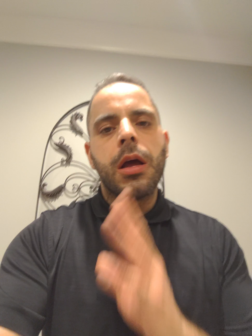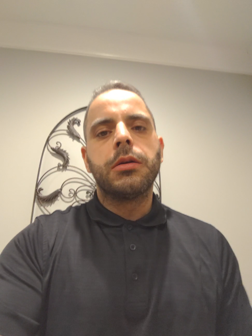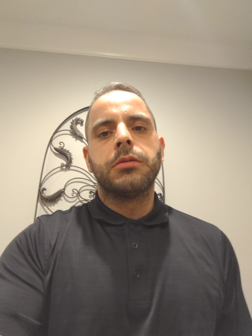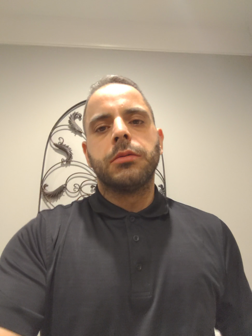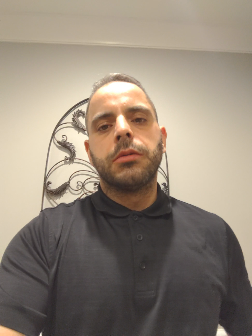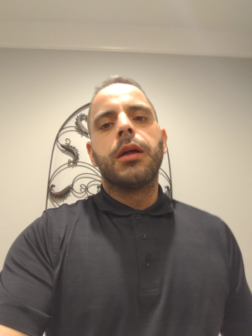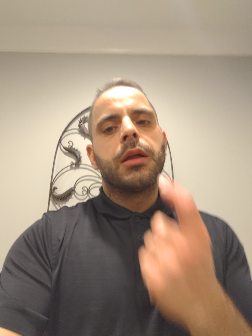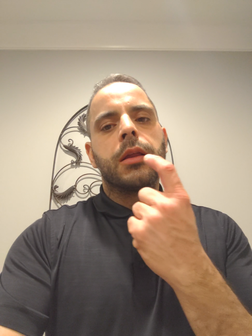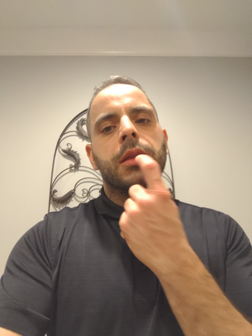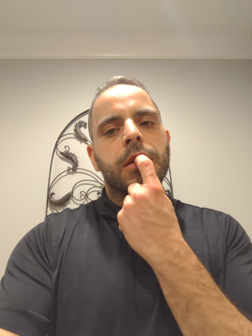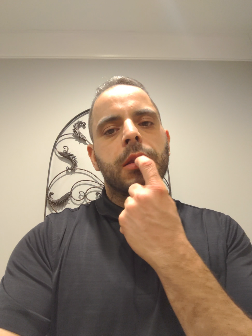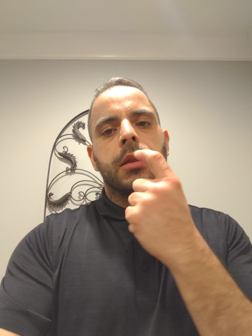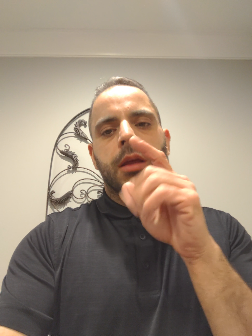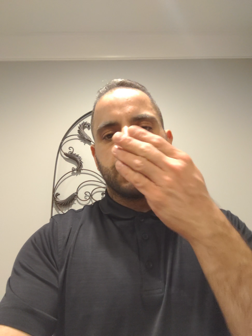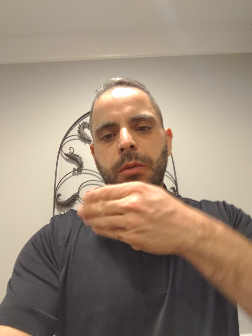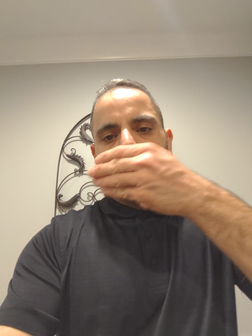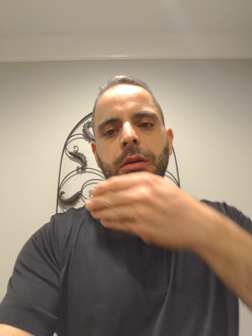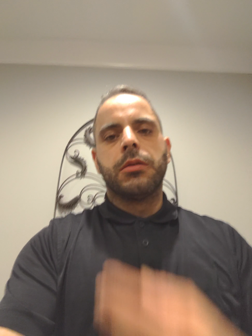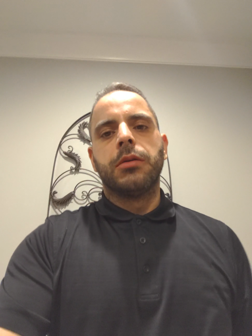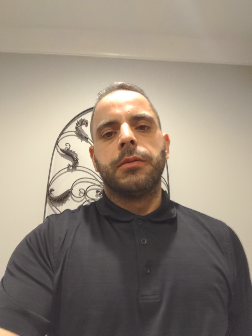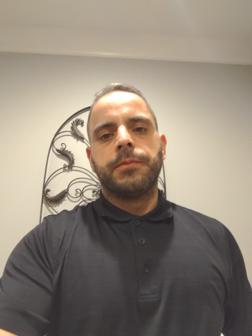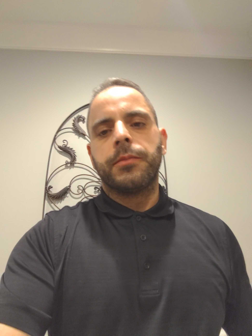window